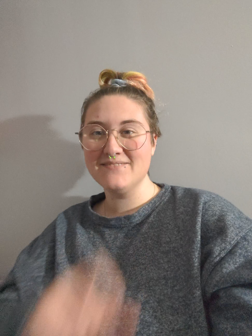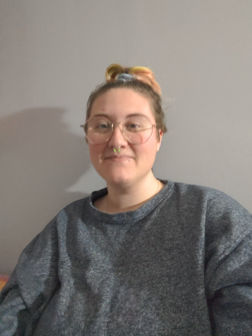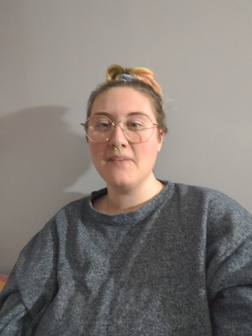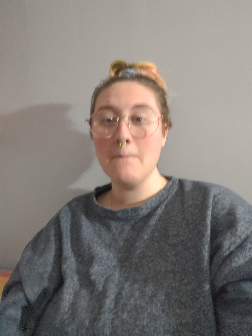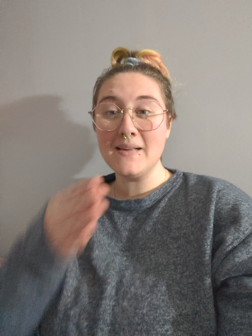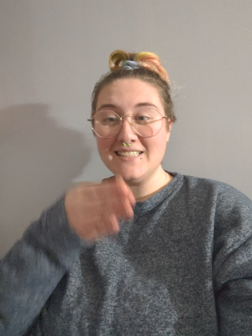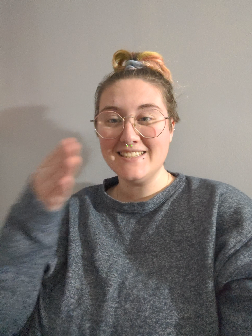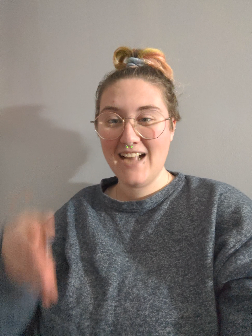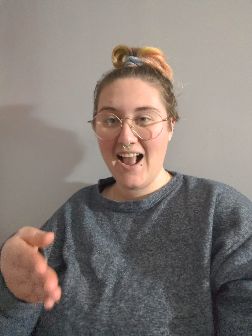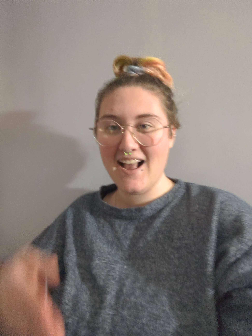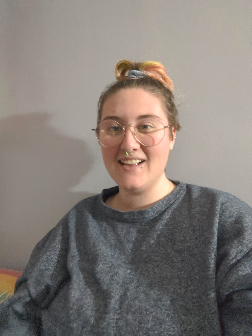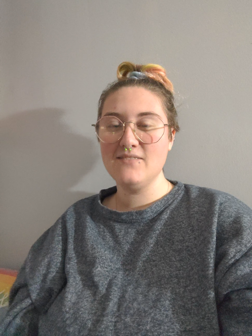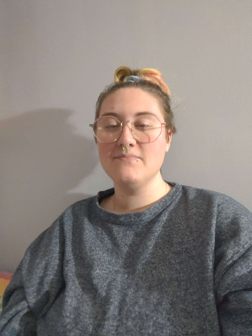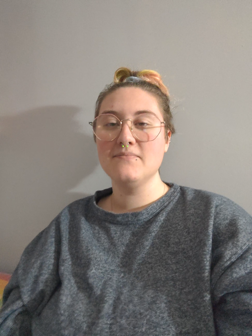beside